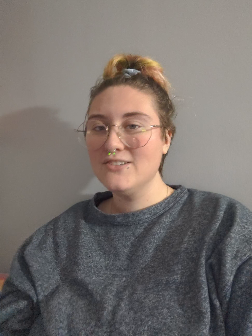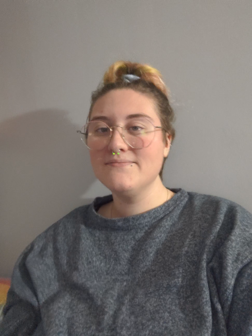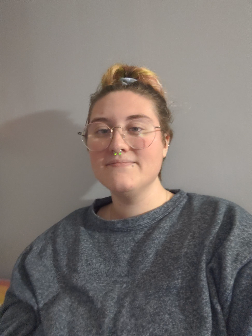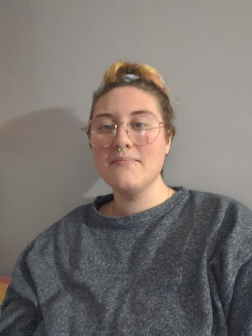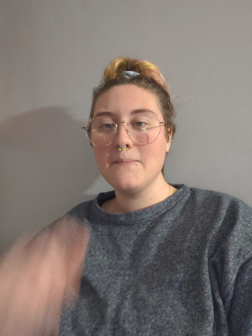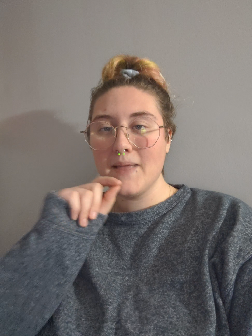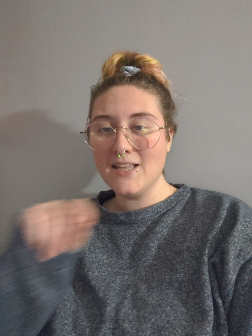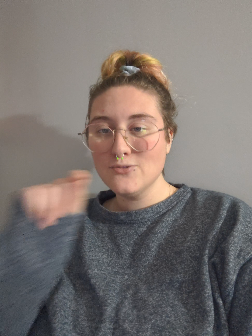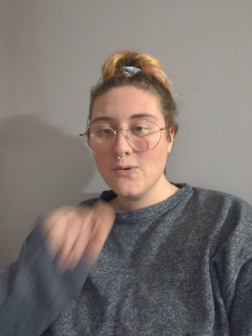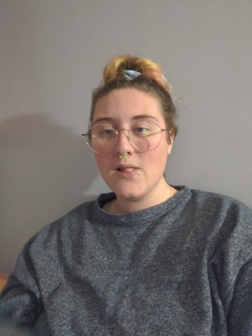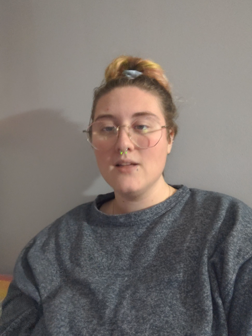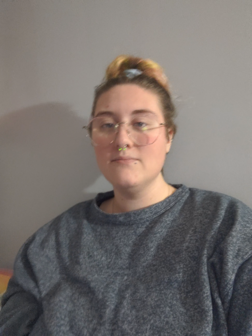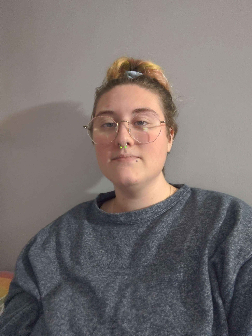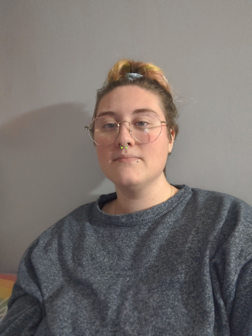pencil